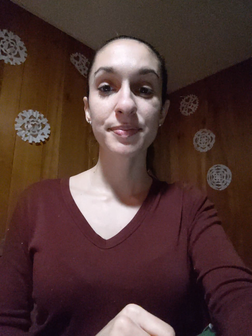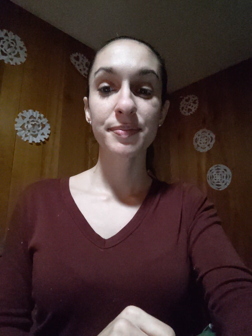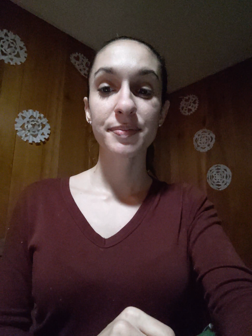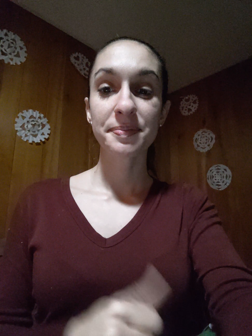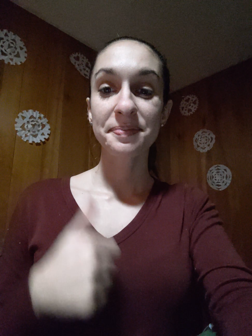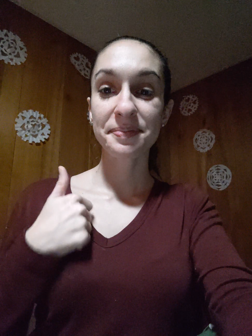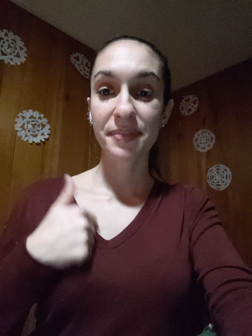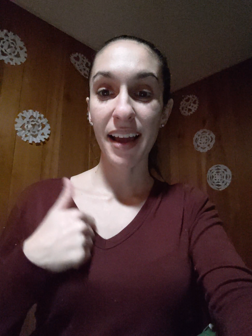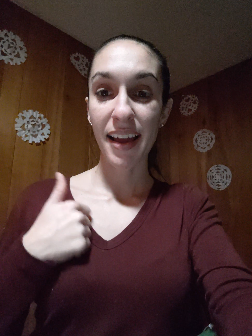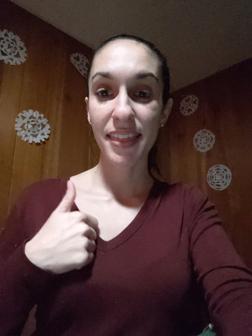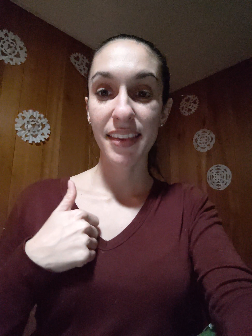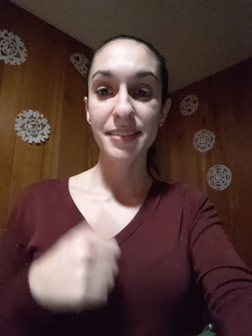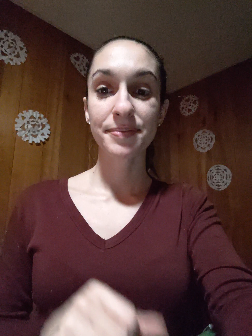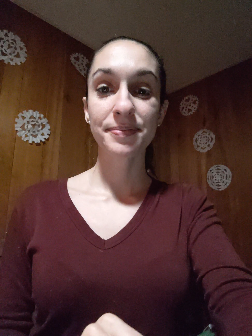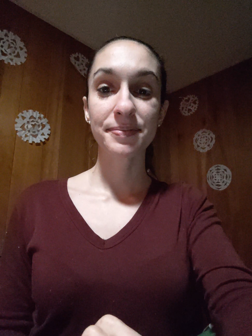bath